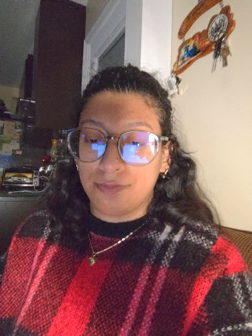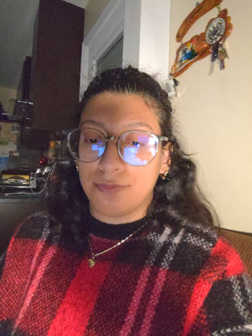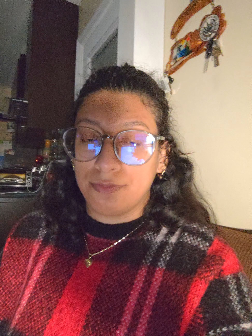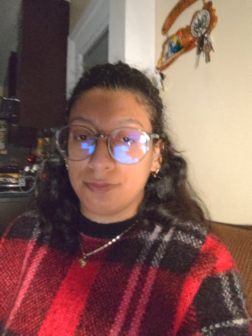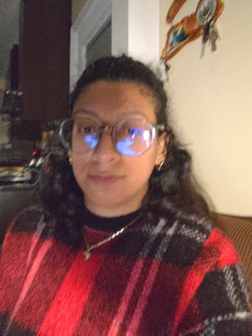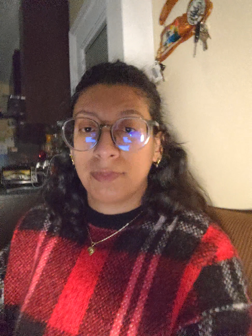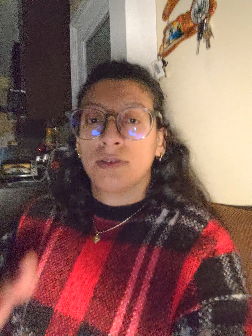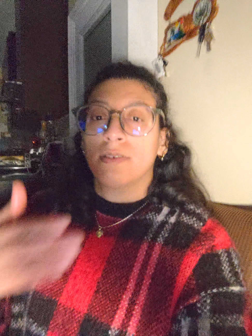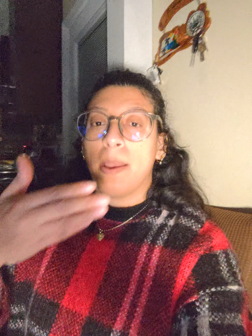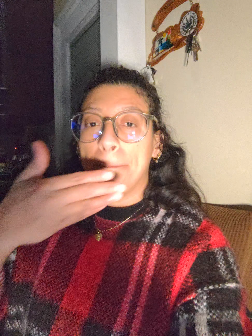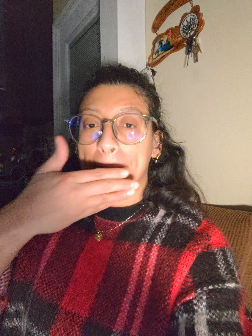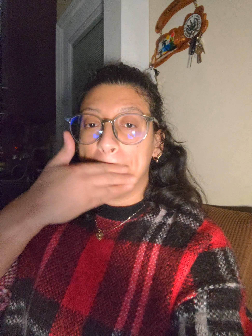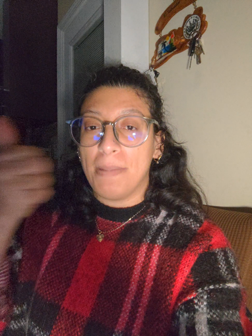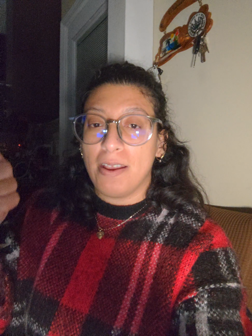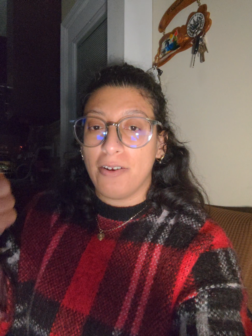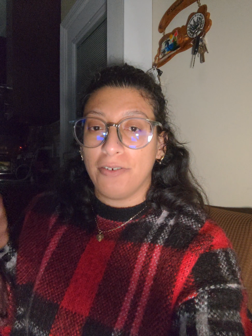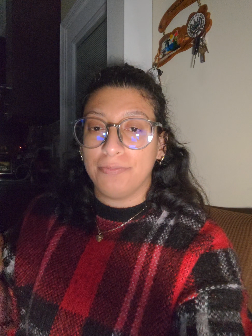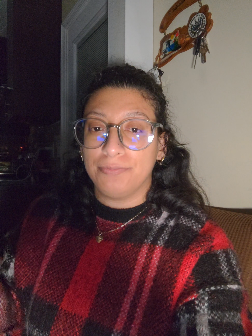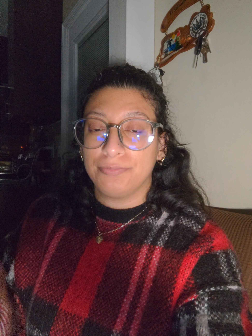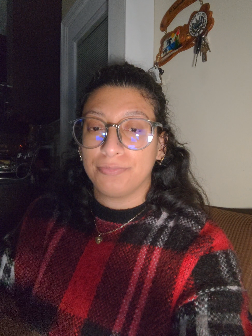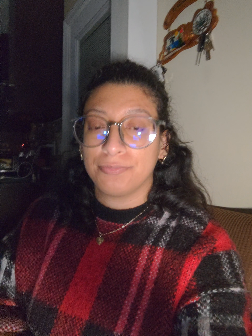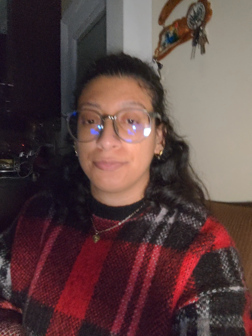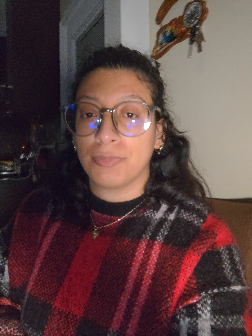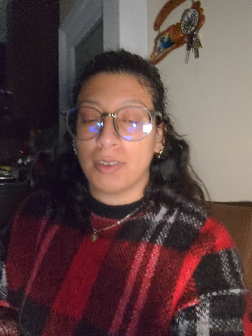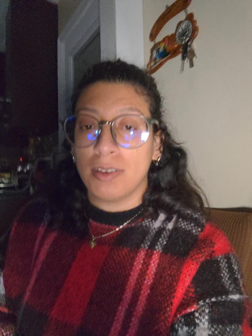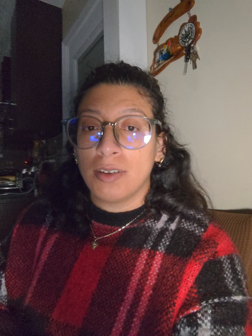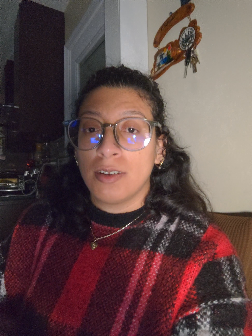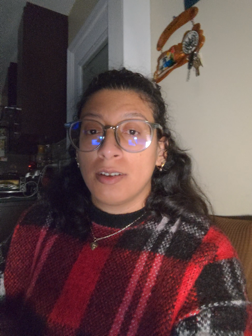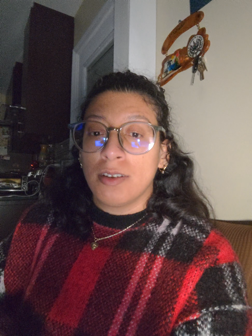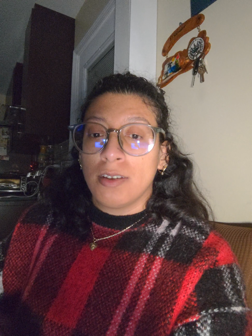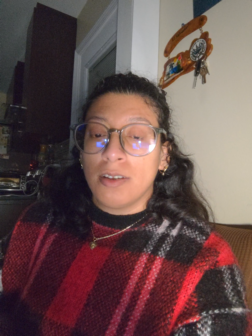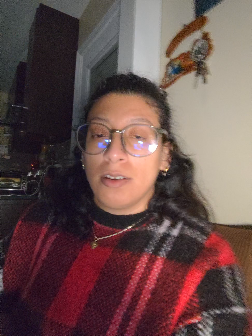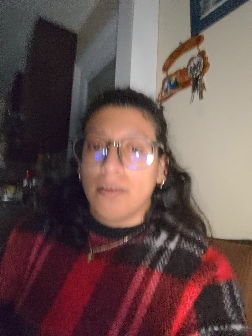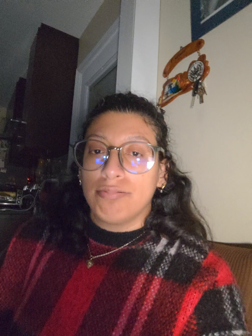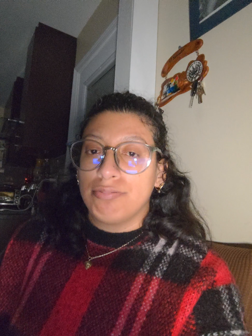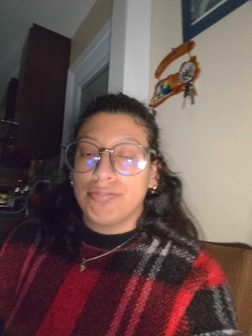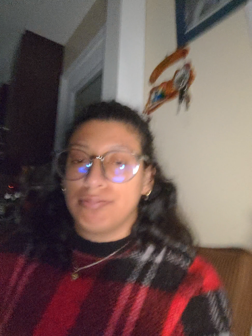better